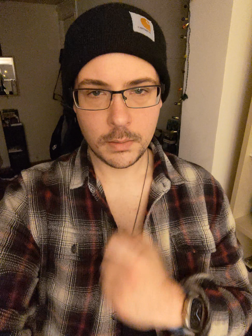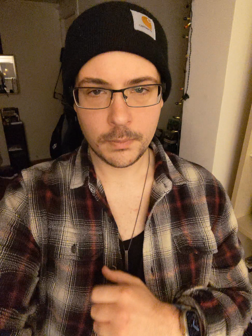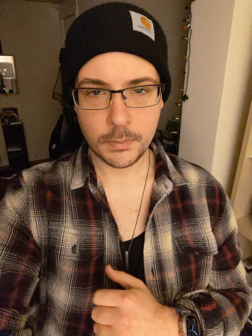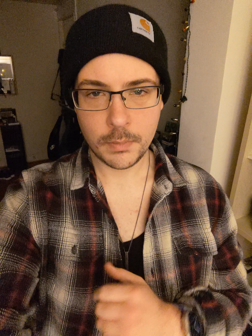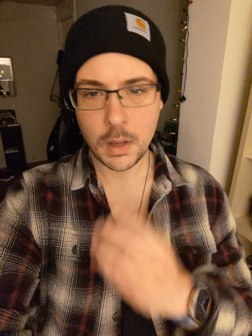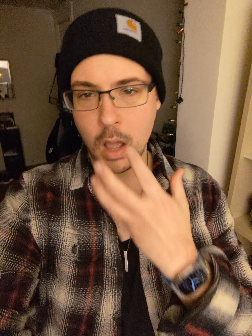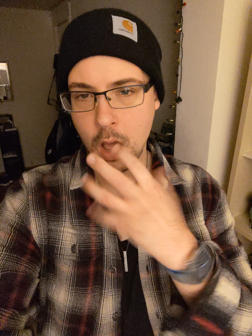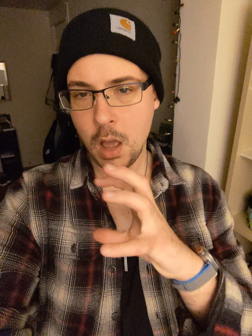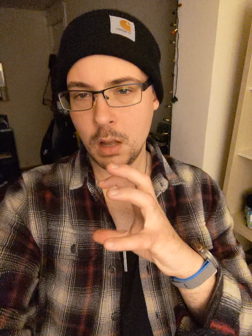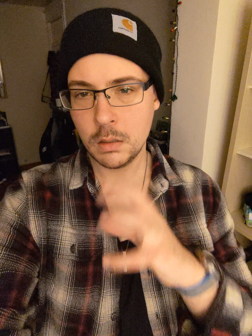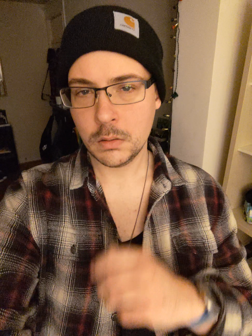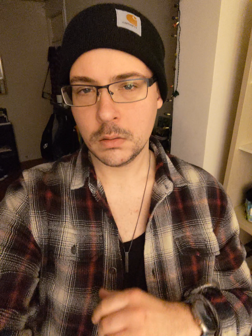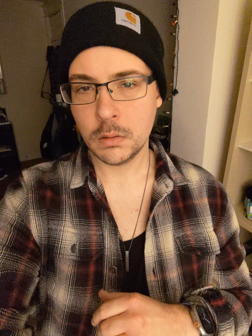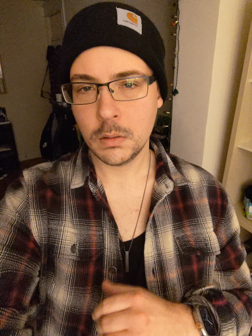hot